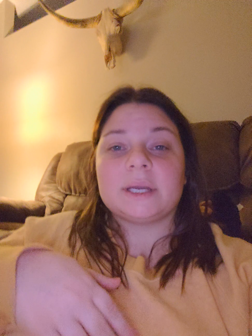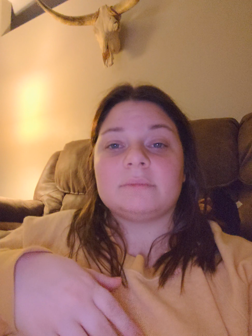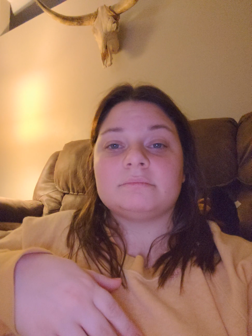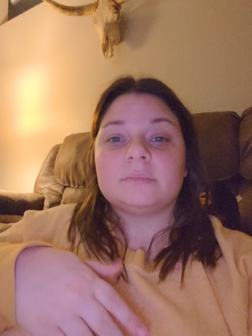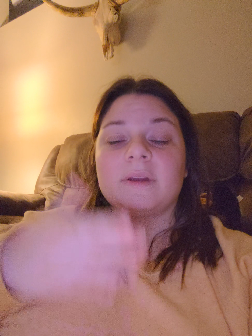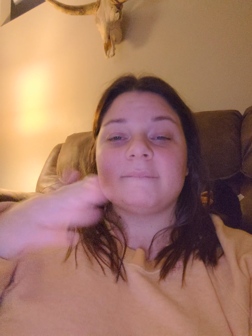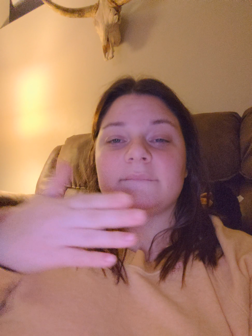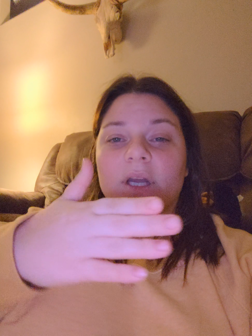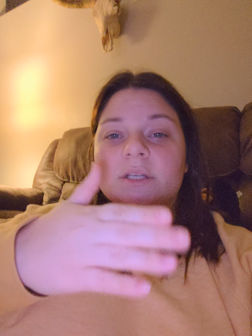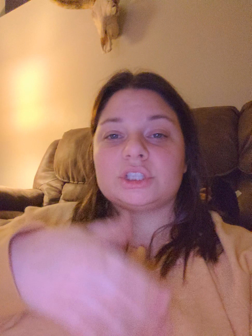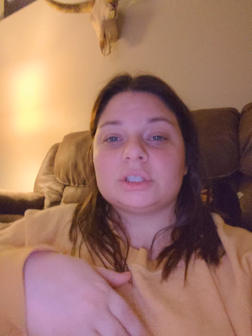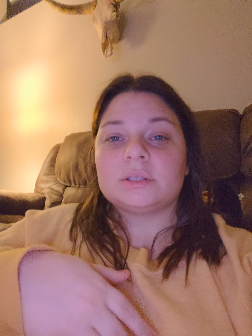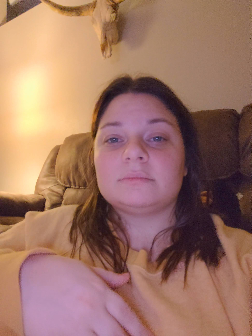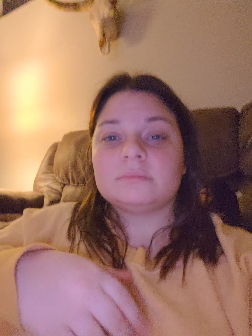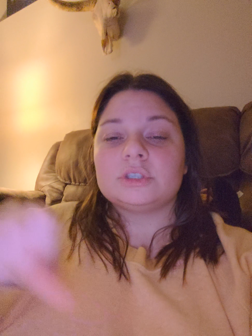fish